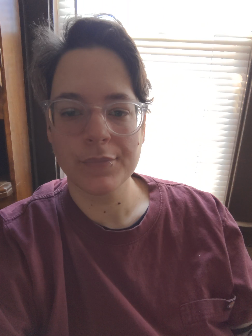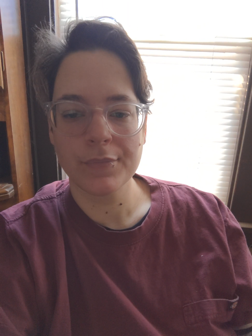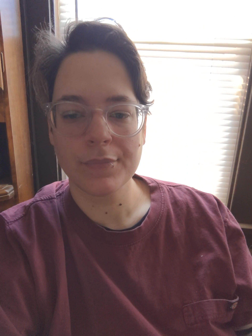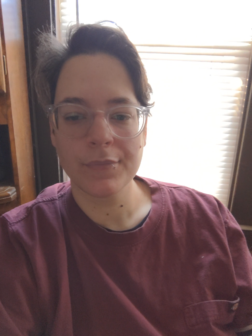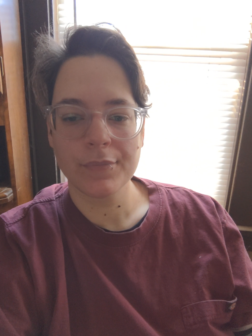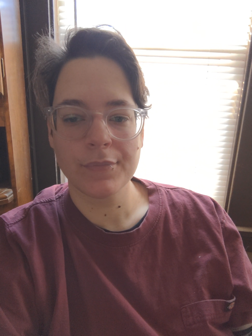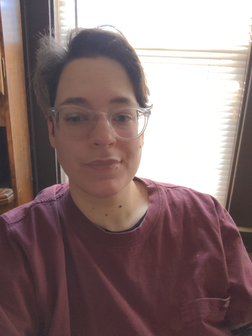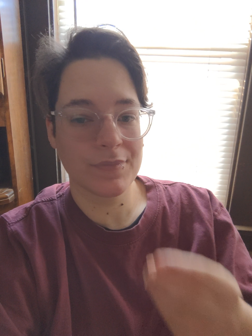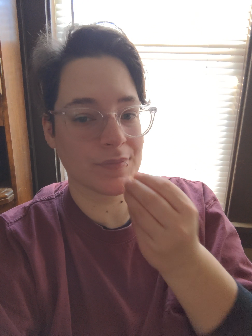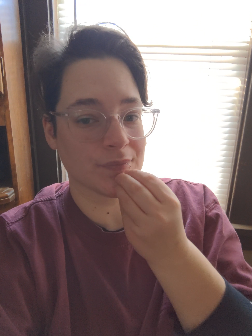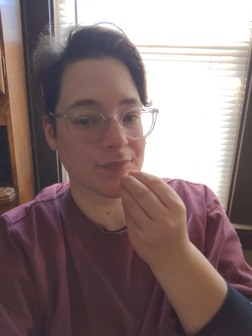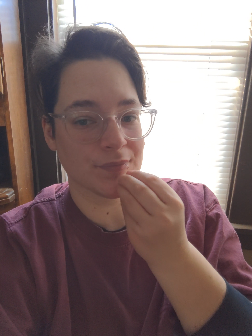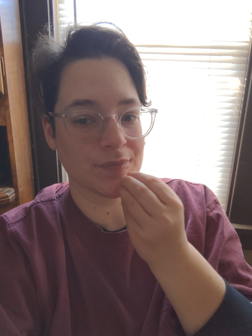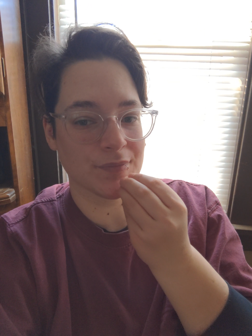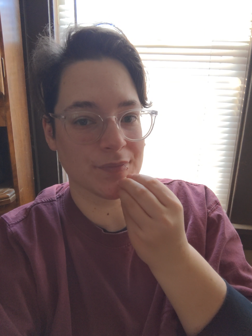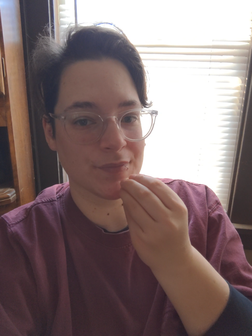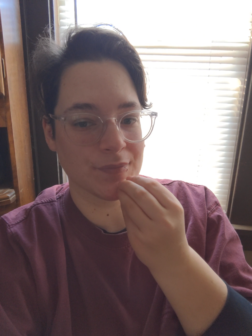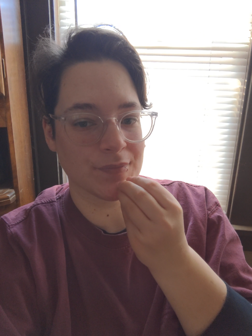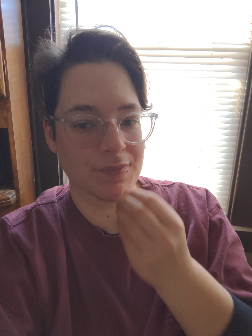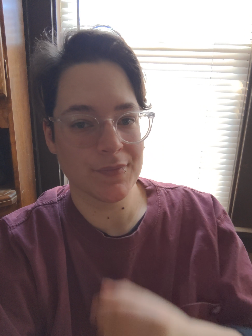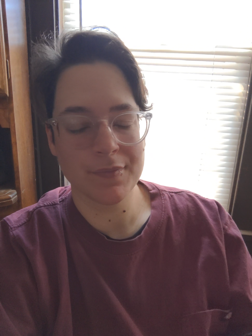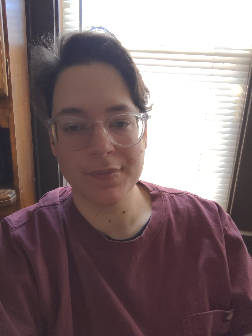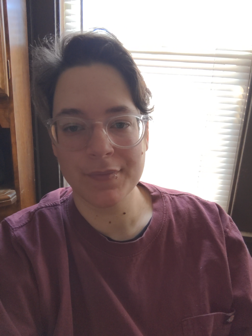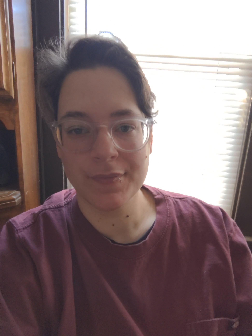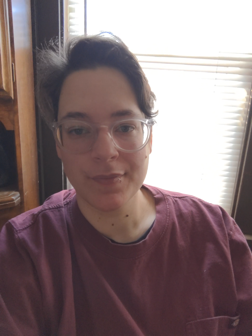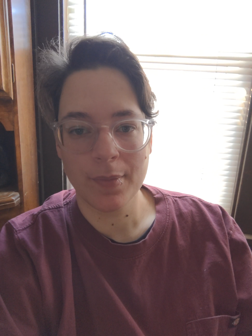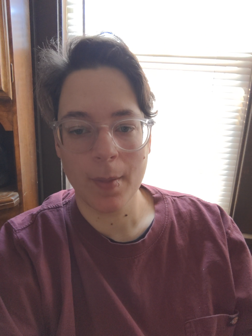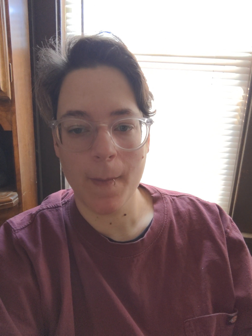food